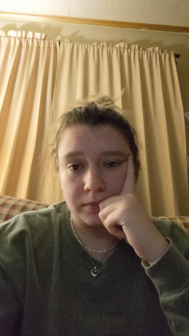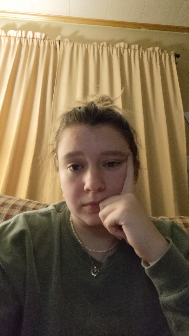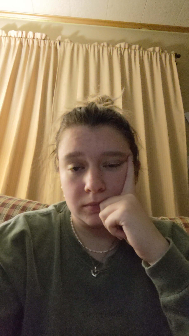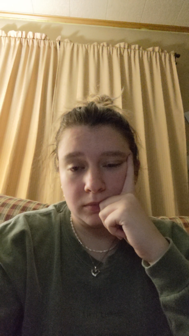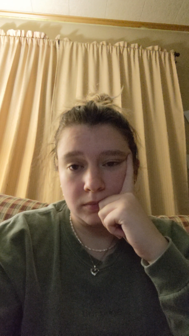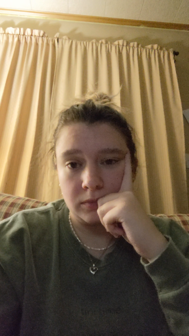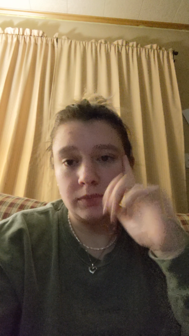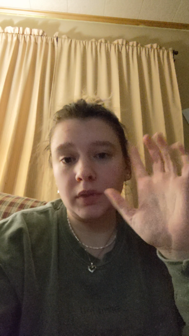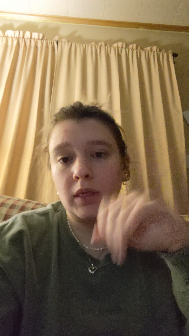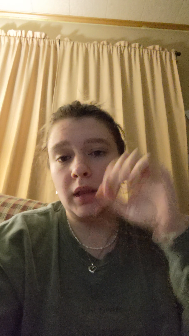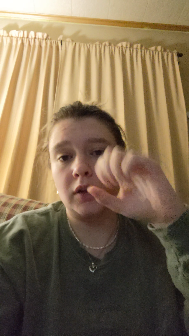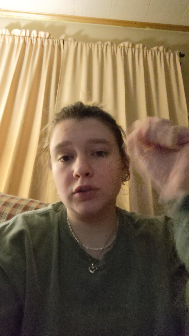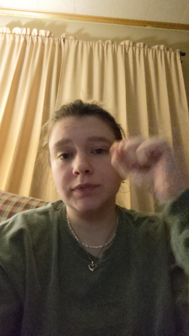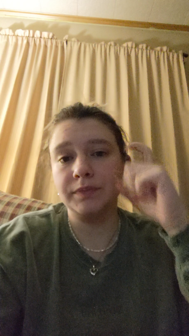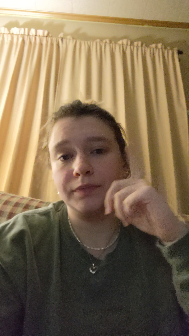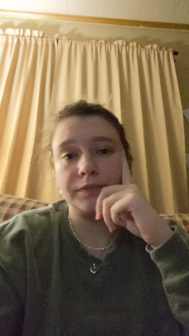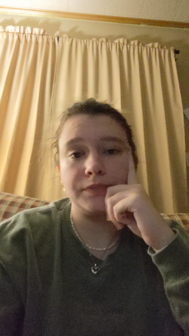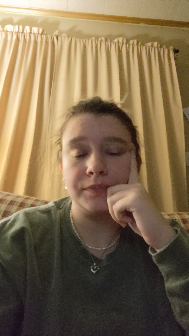ladder